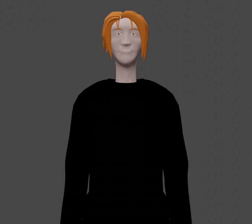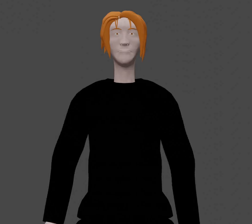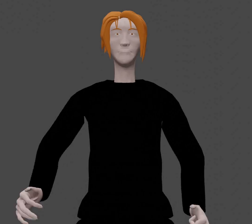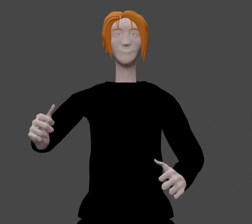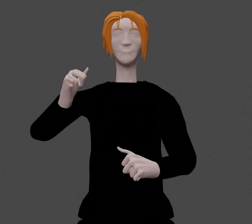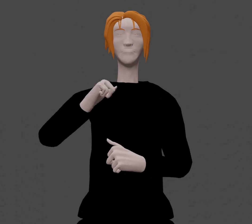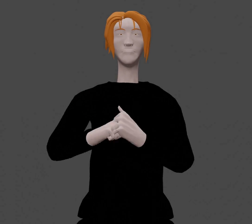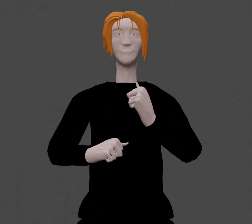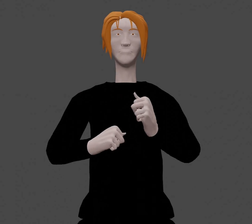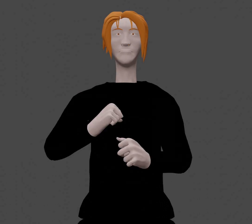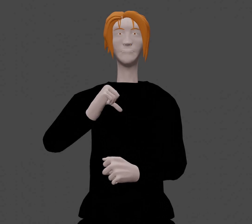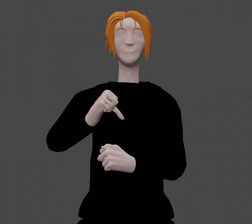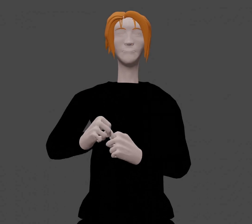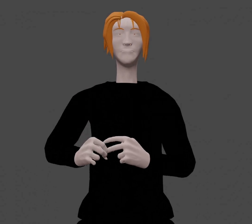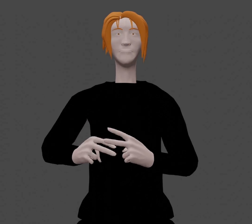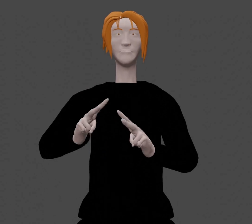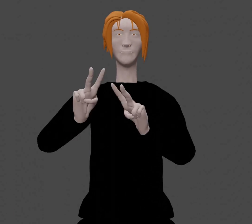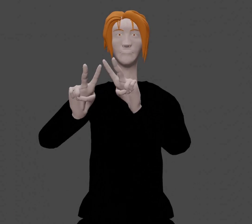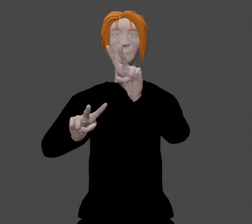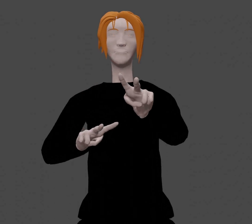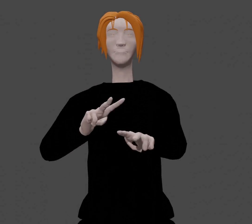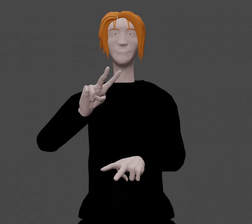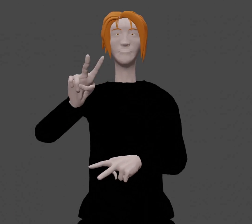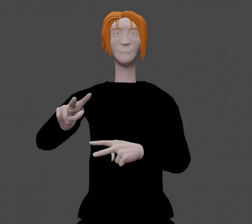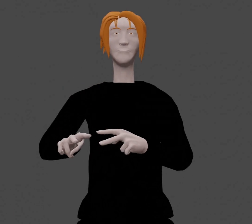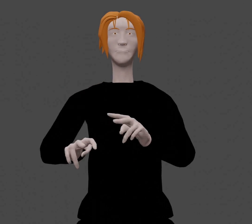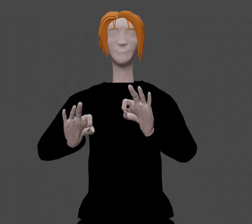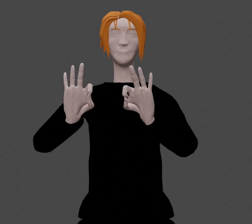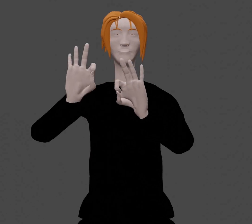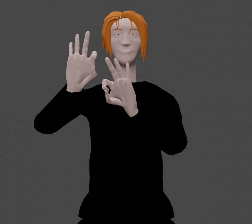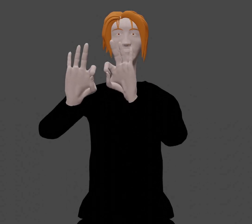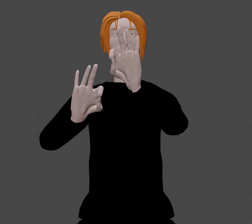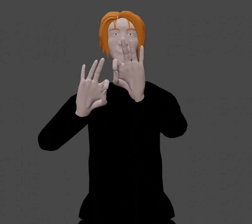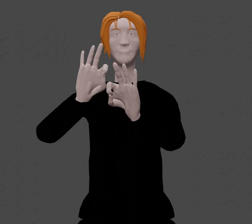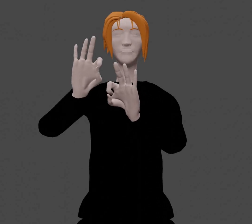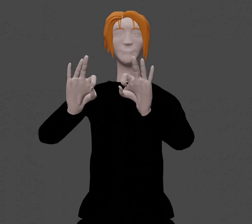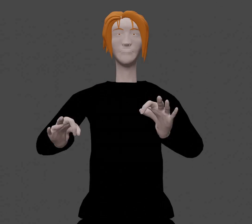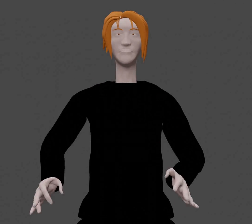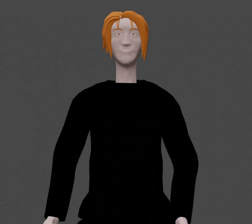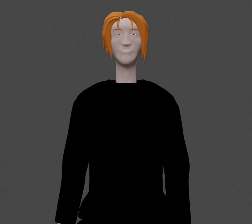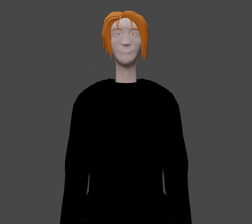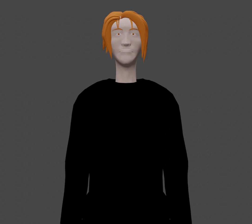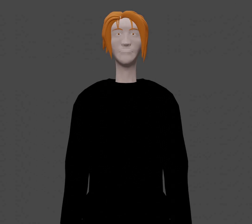Audtion